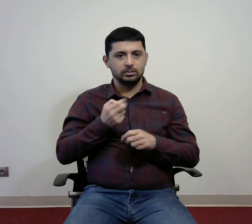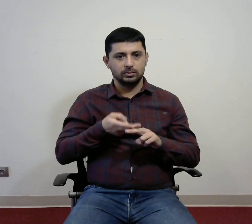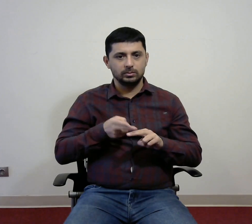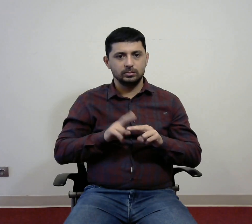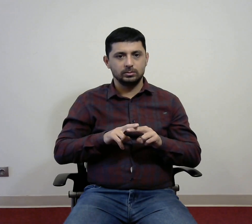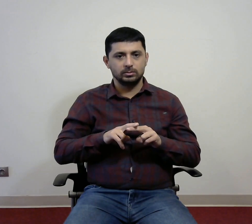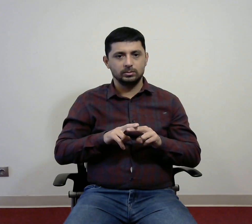görə